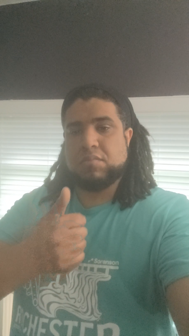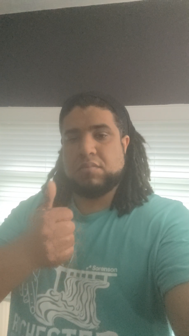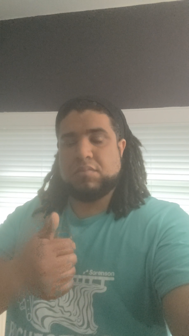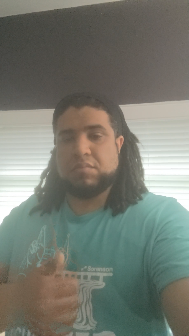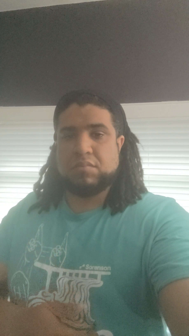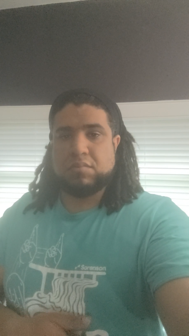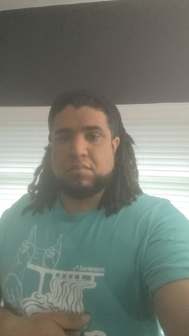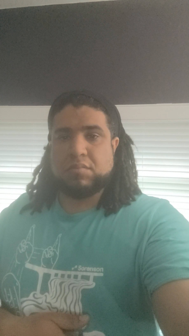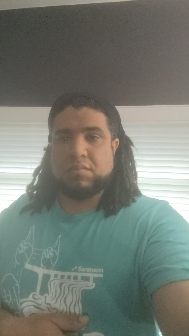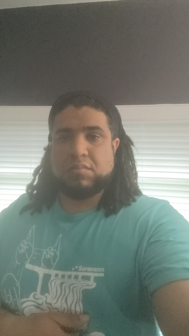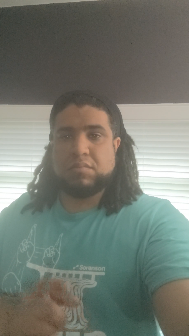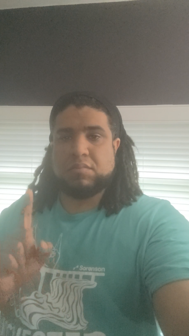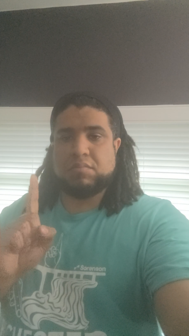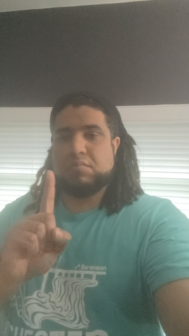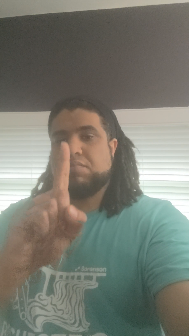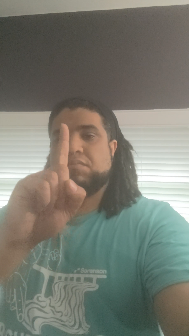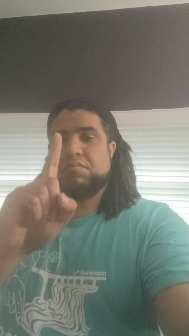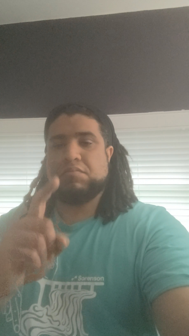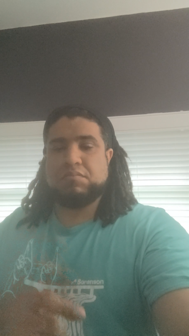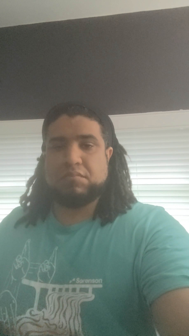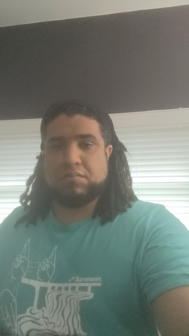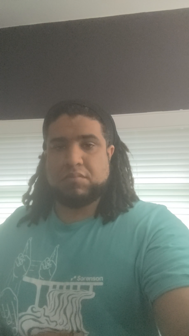bump